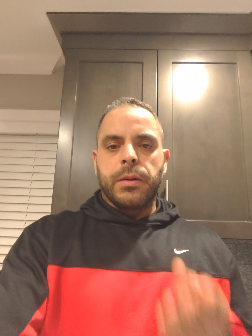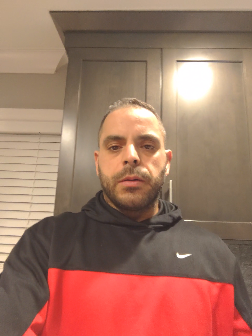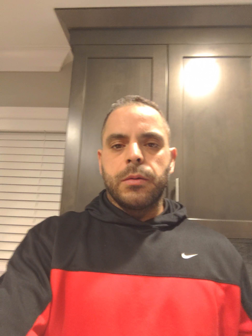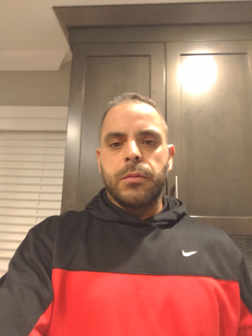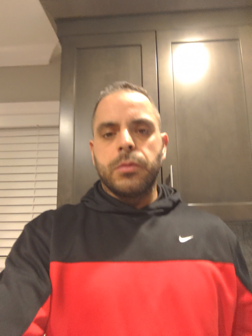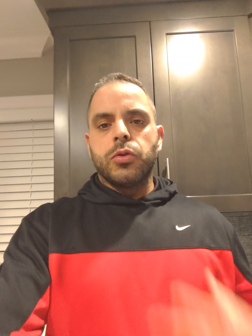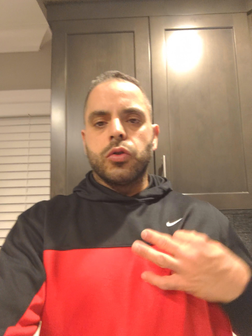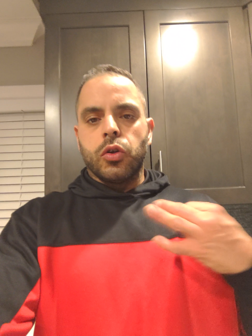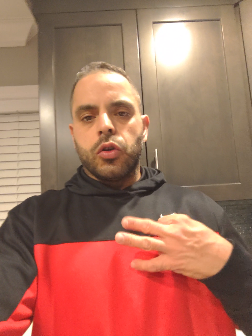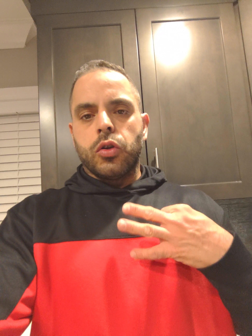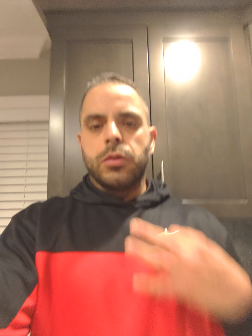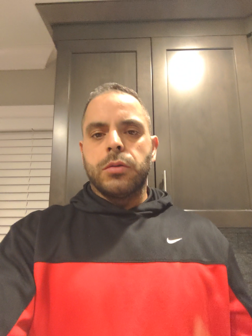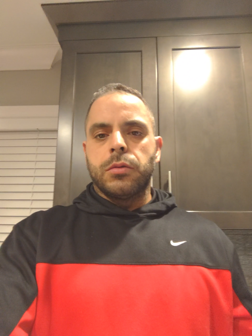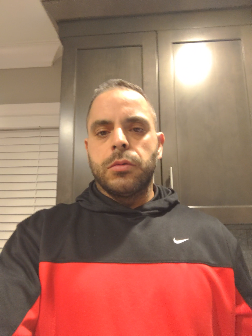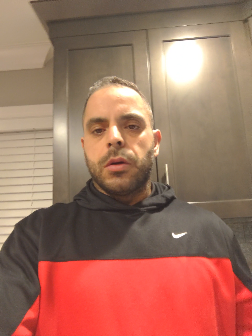shirt